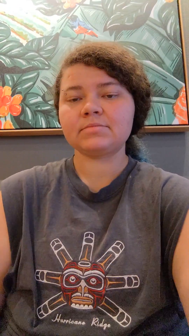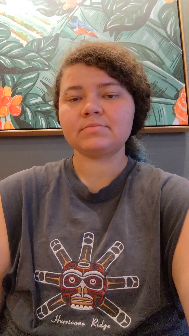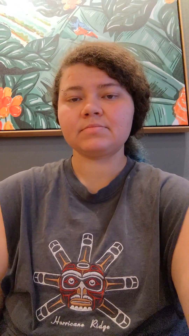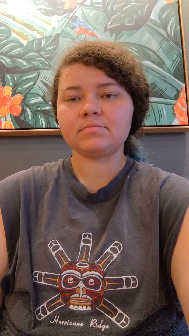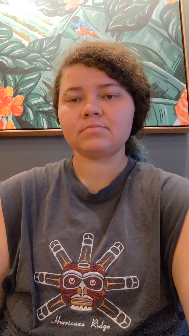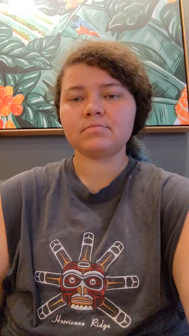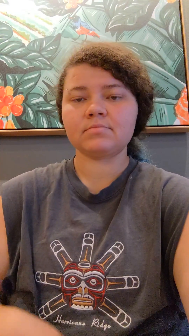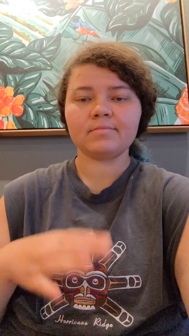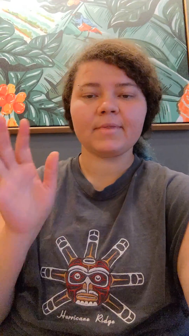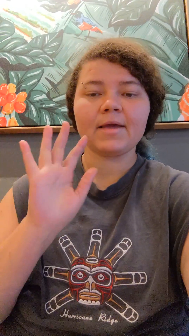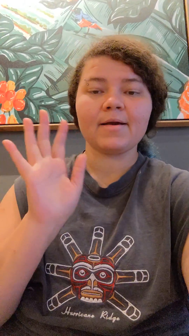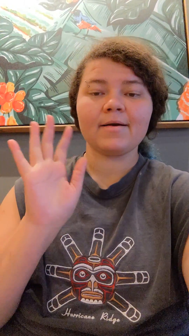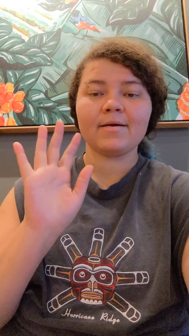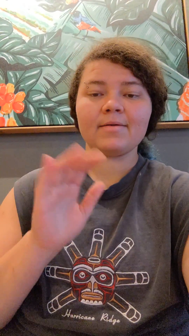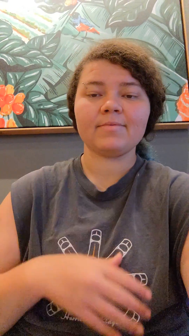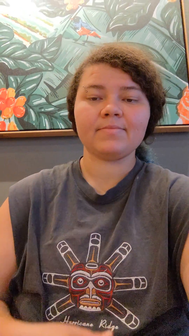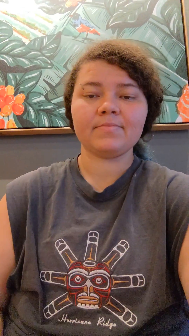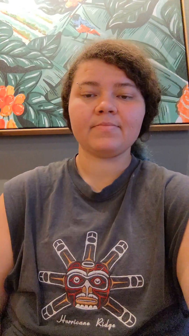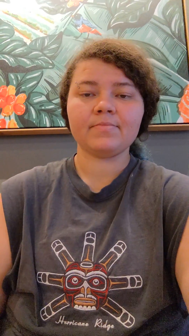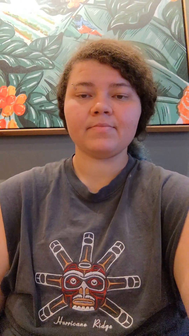hi